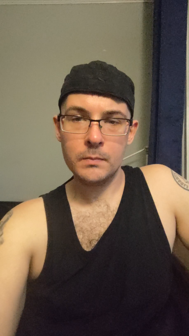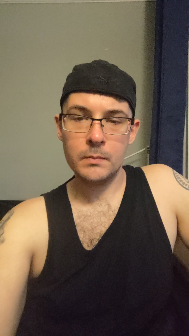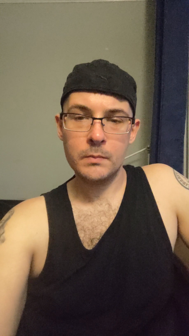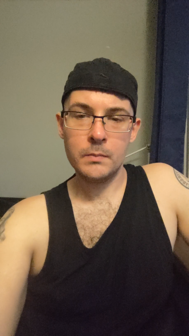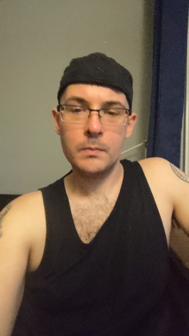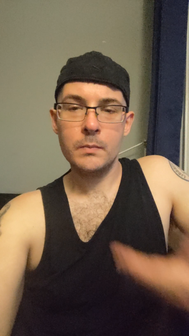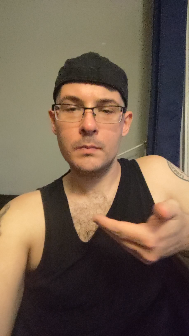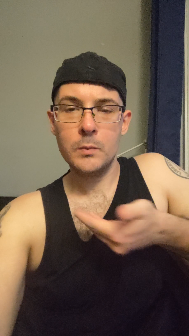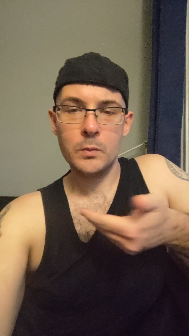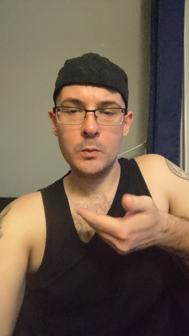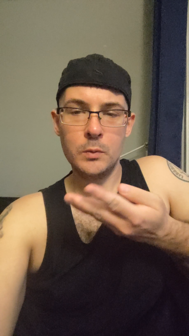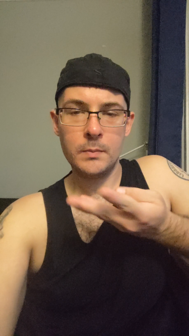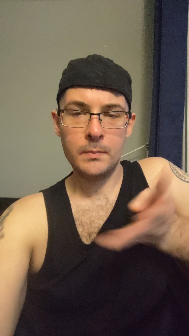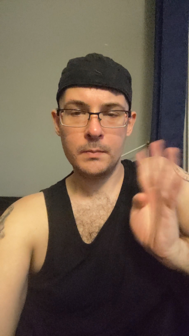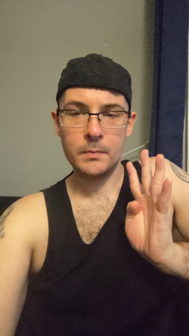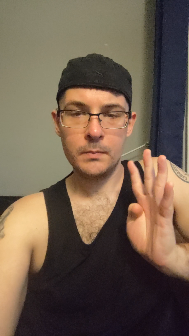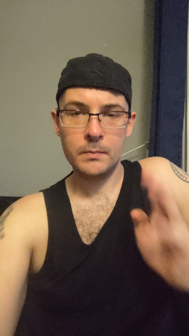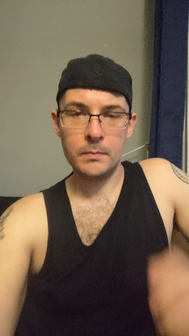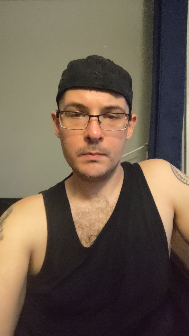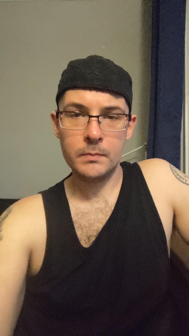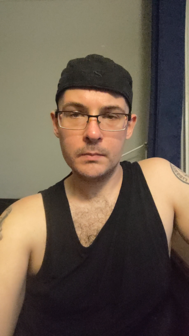crib